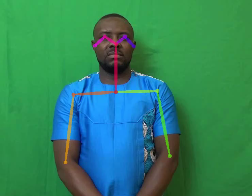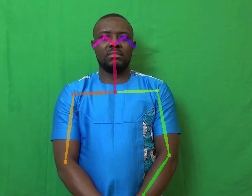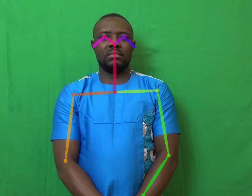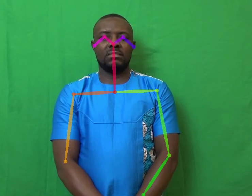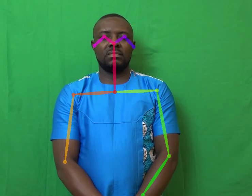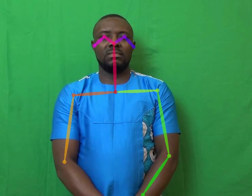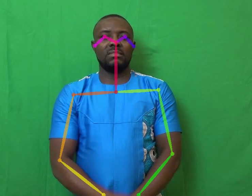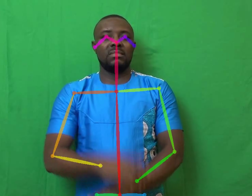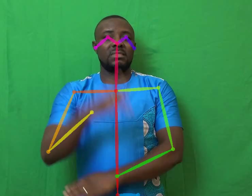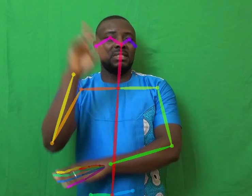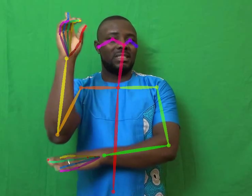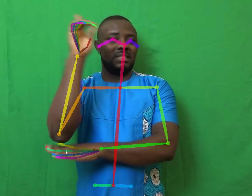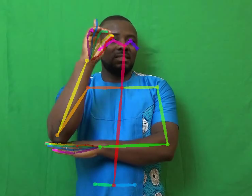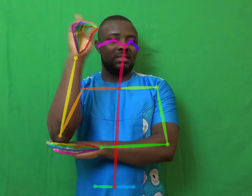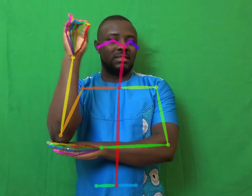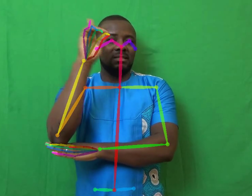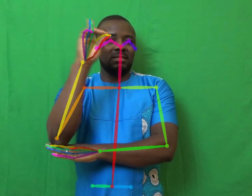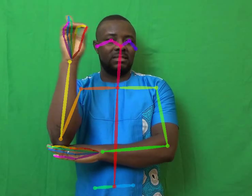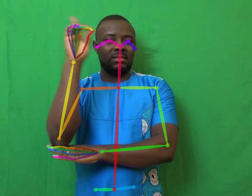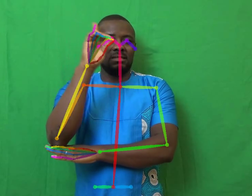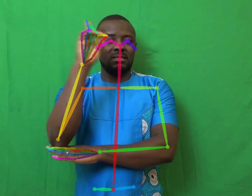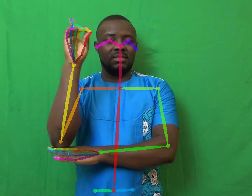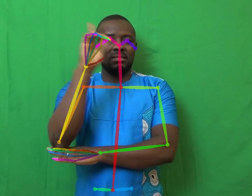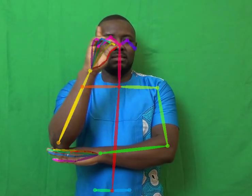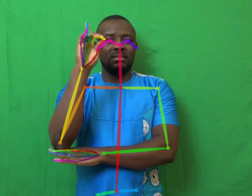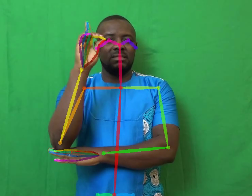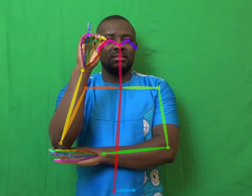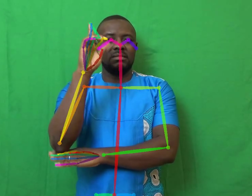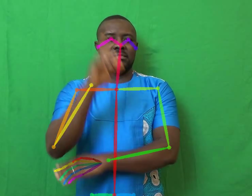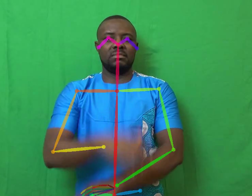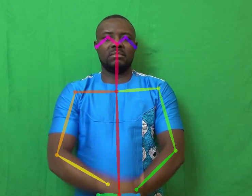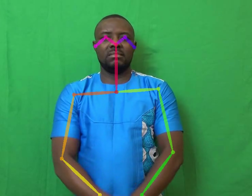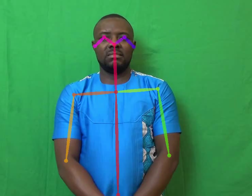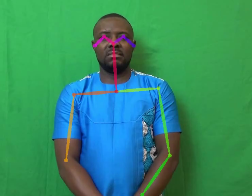December